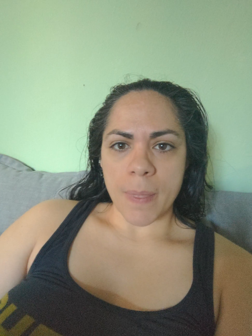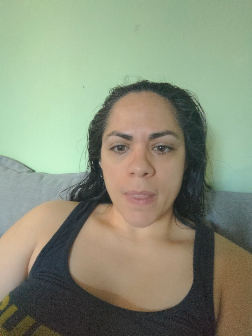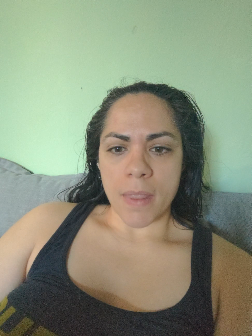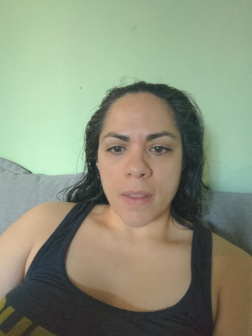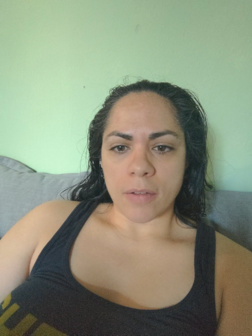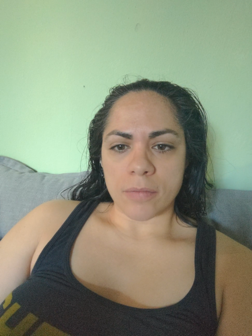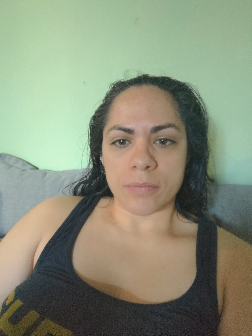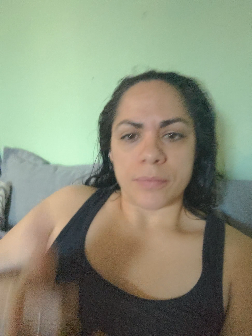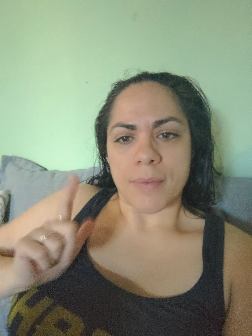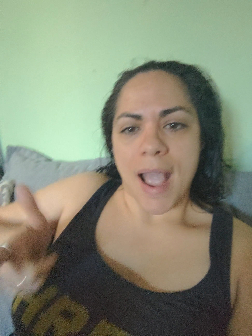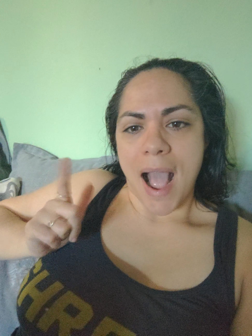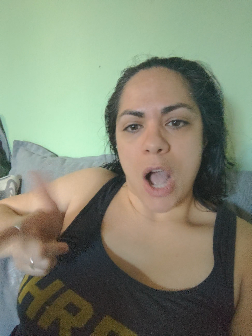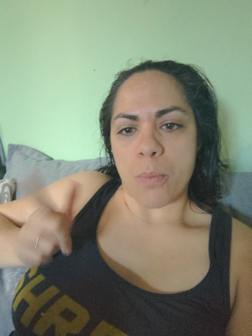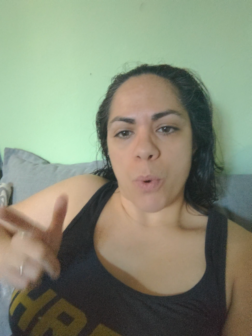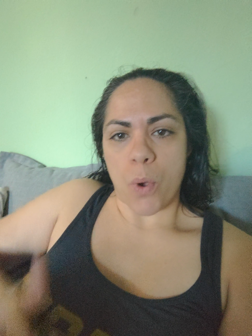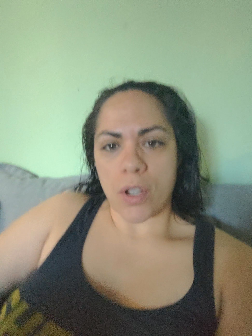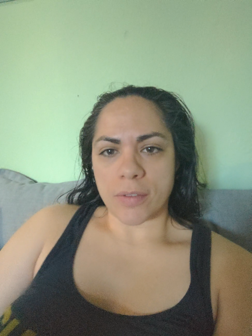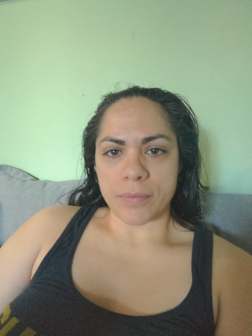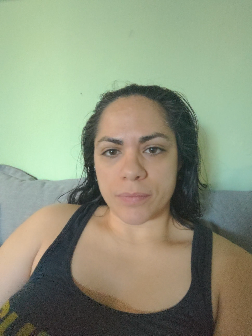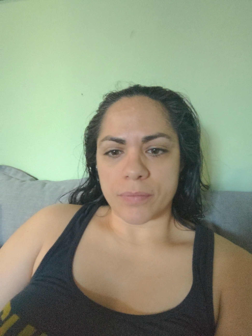cowboy